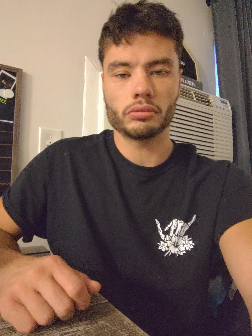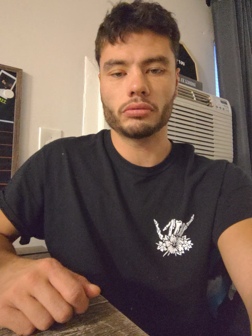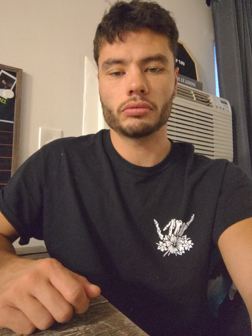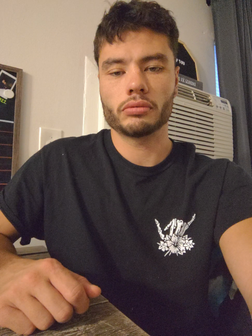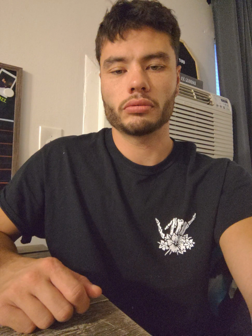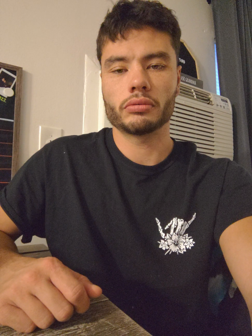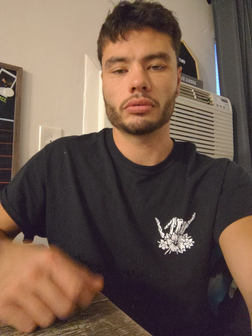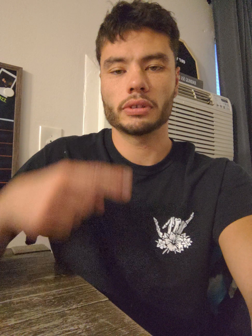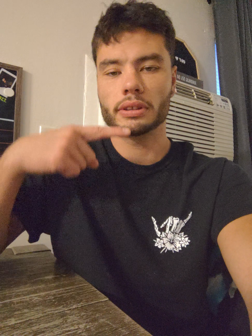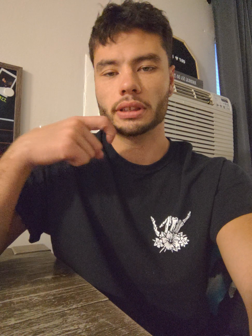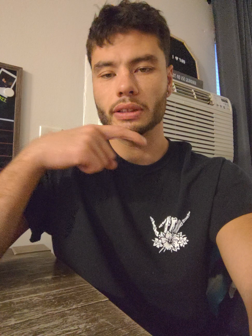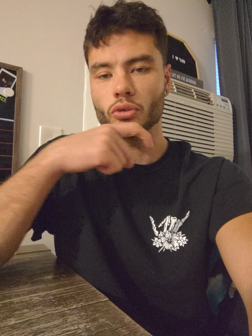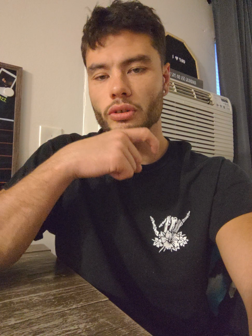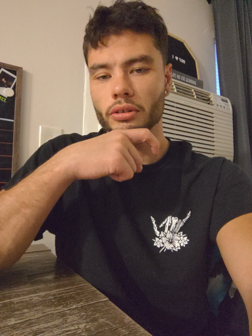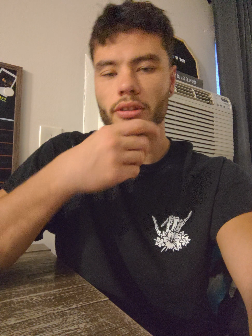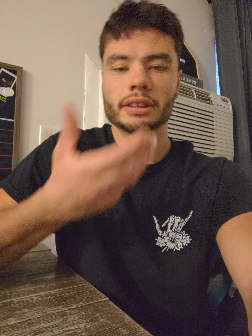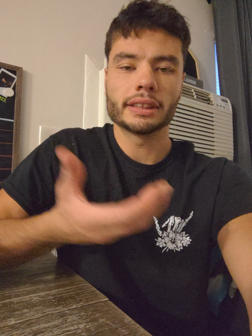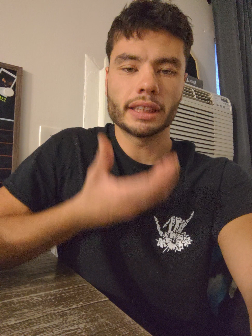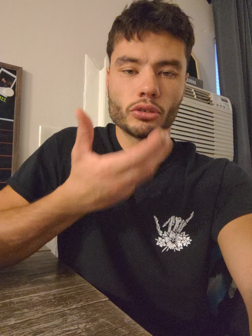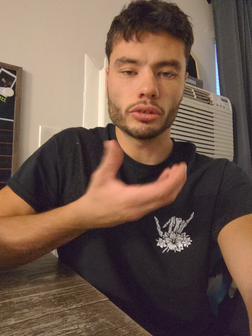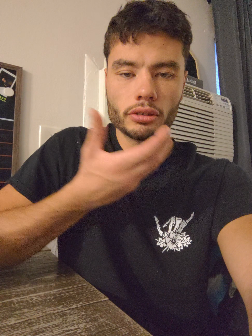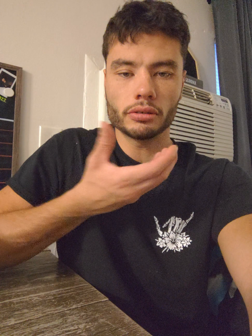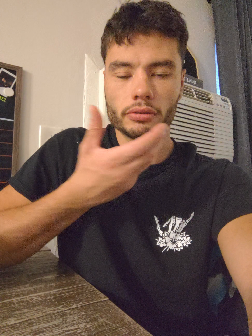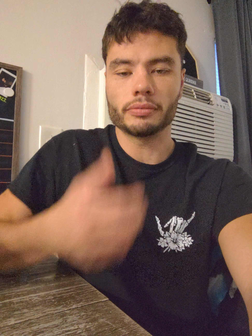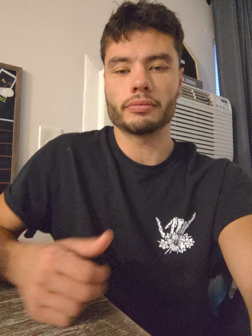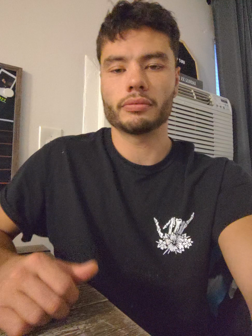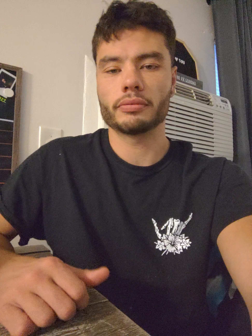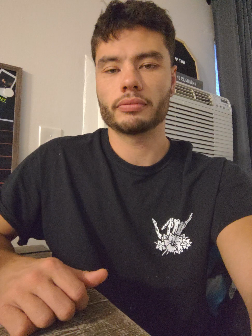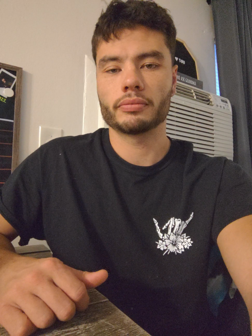cereal